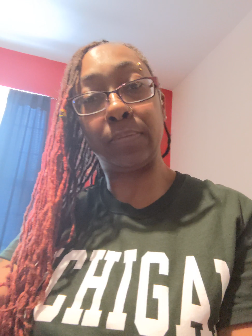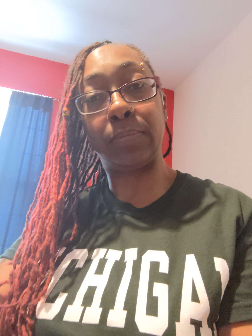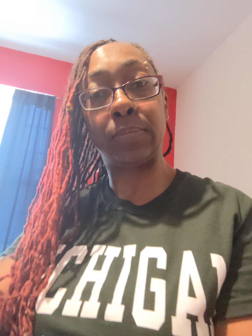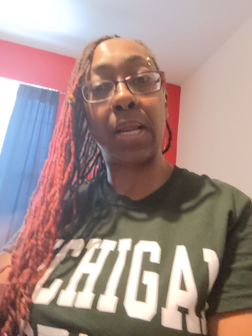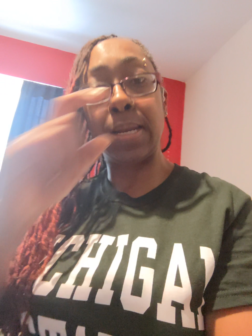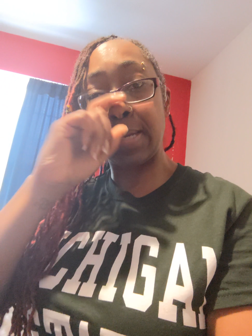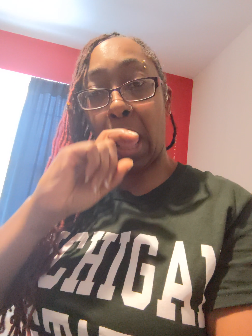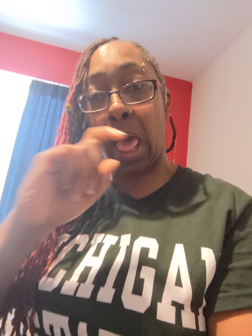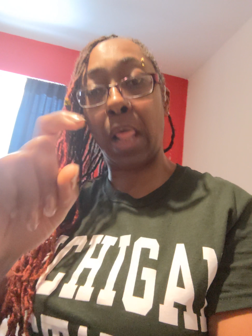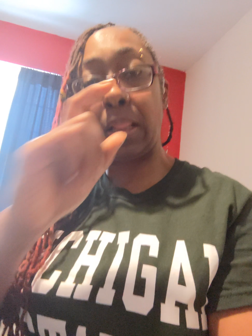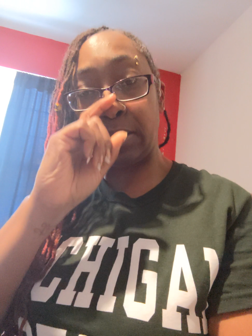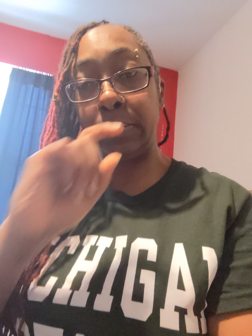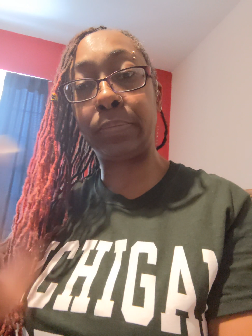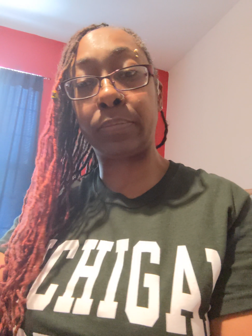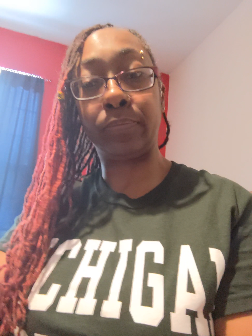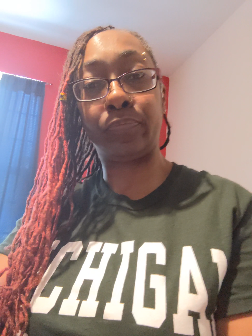doll